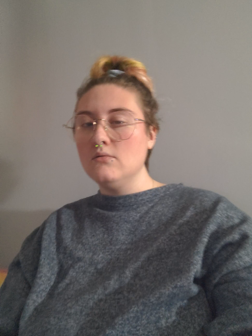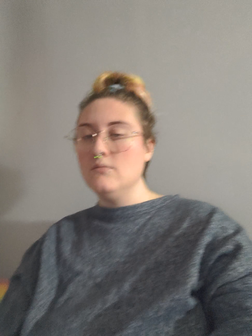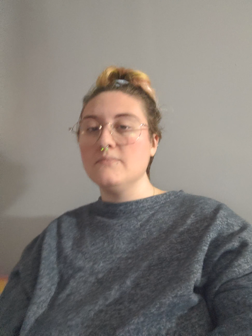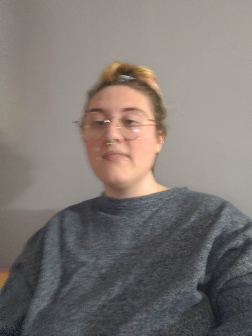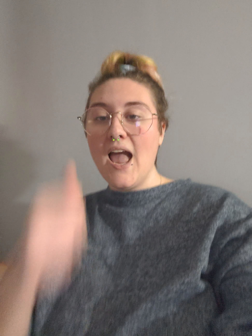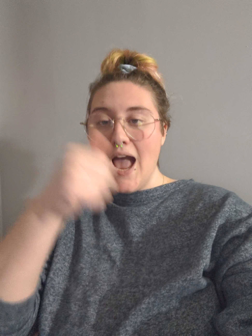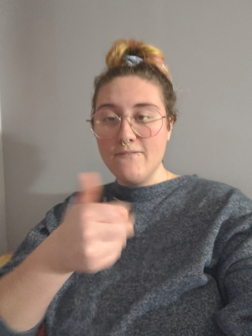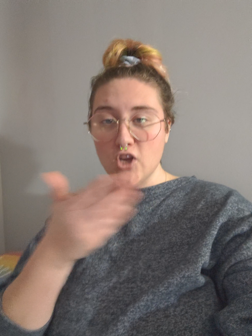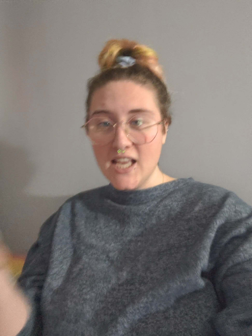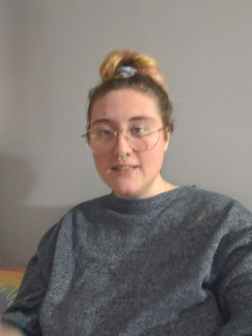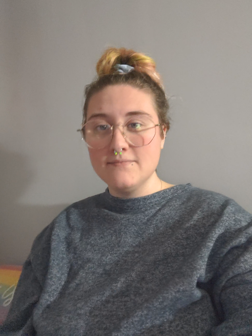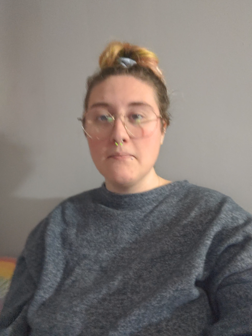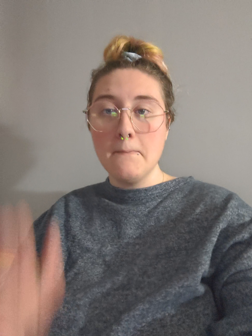every